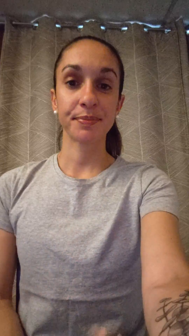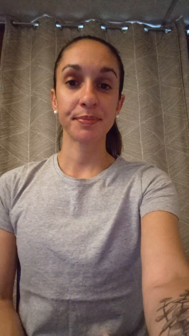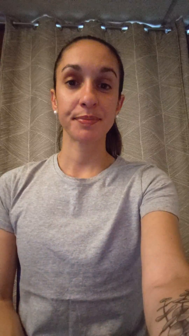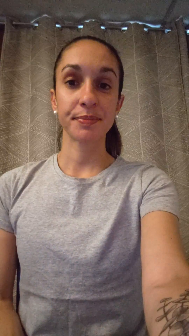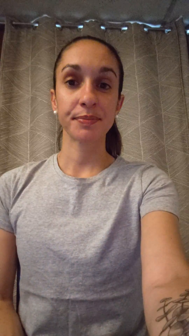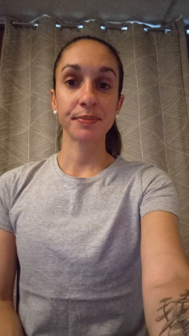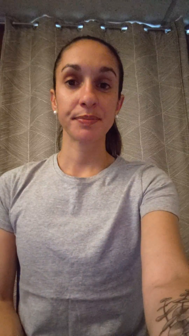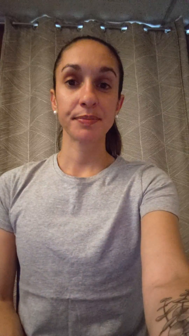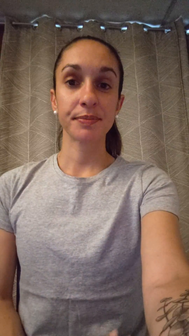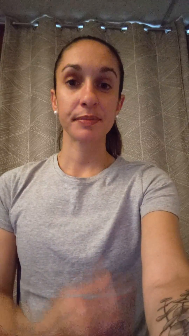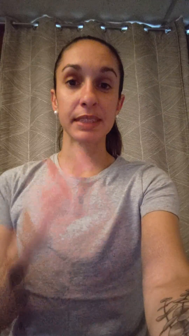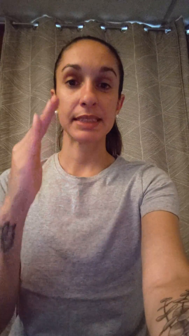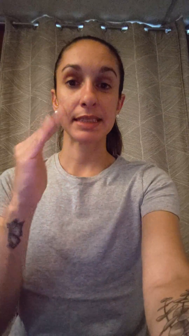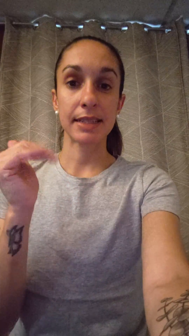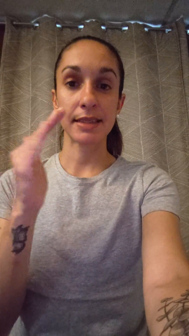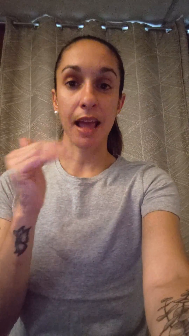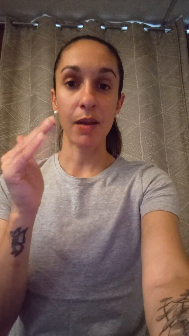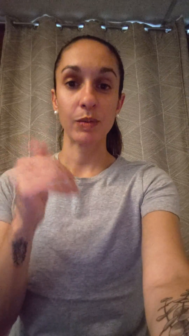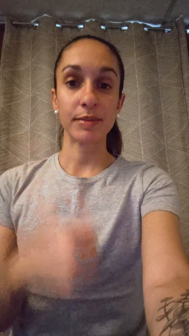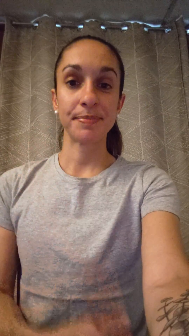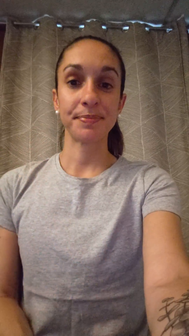downtown